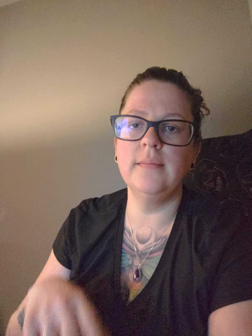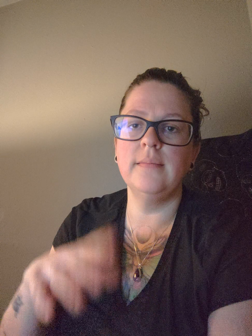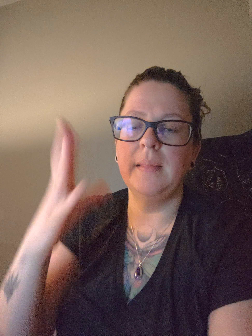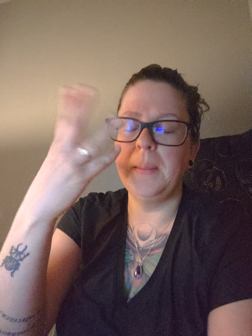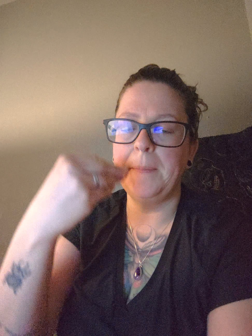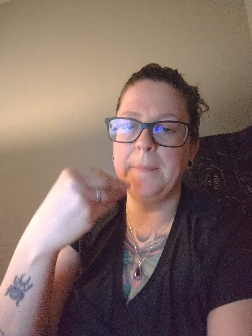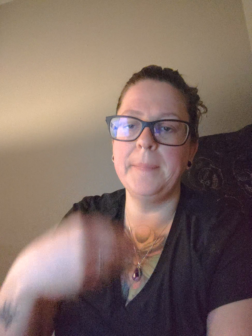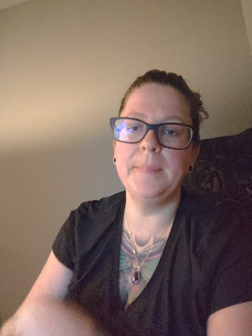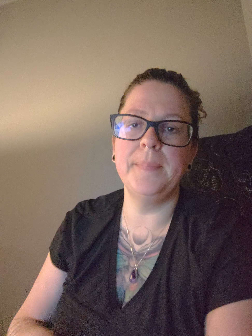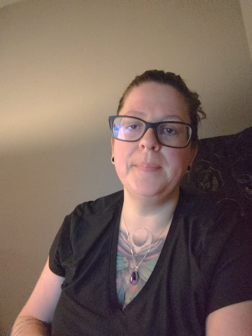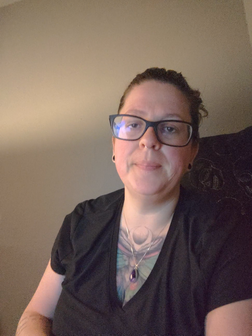nap